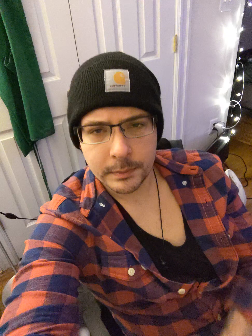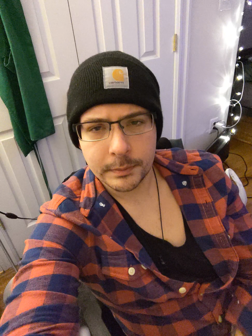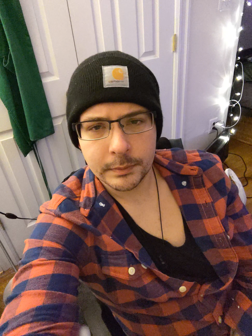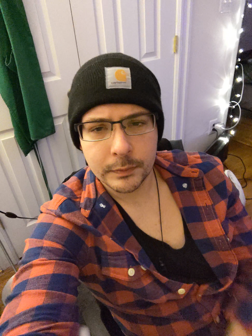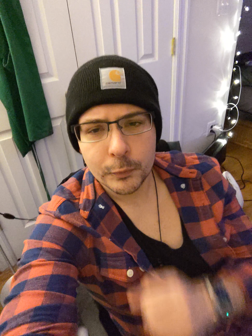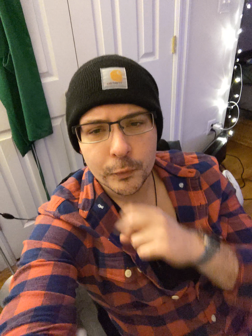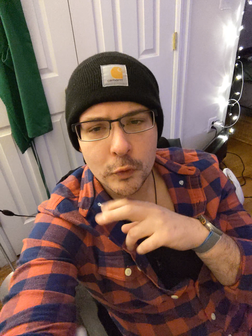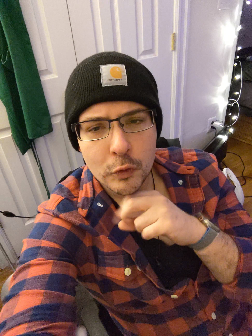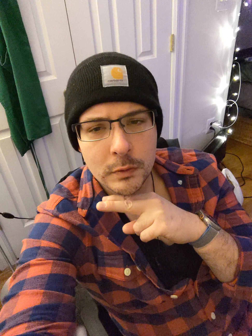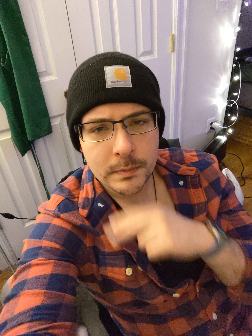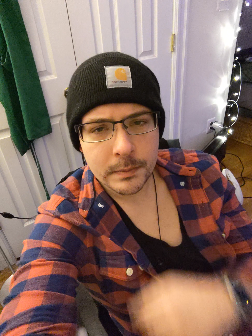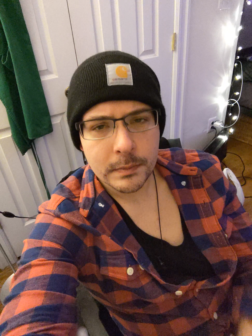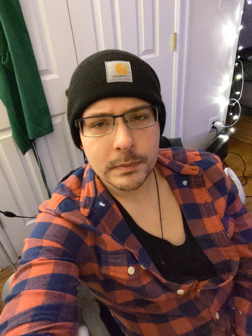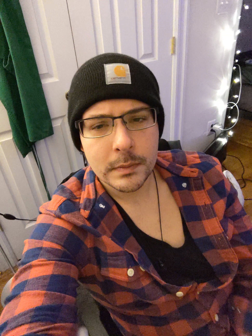frog